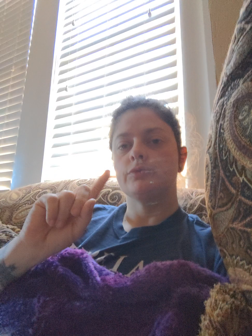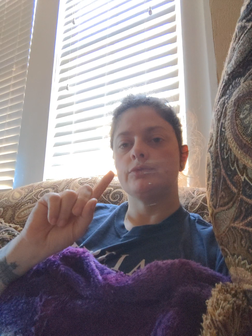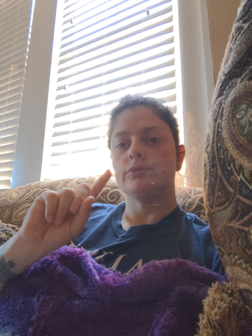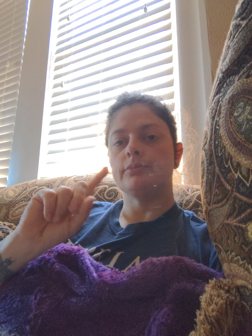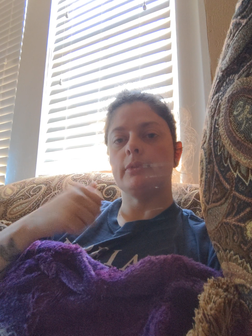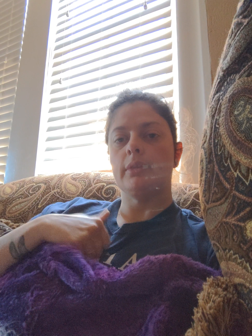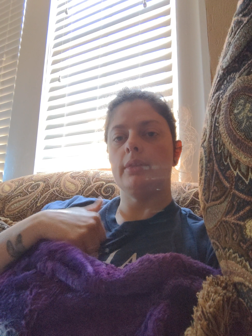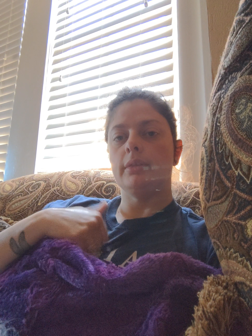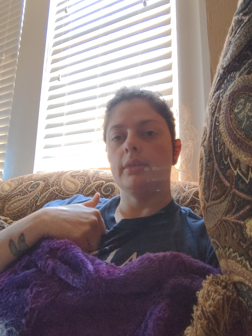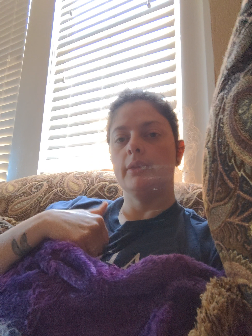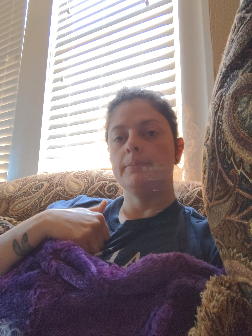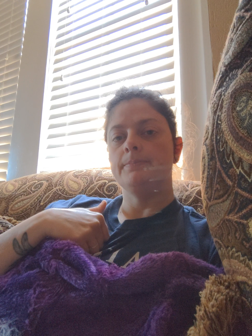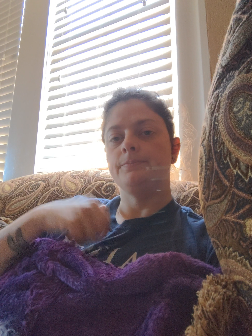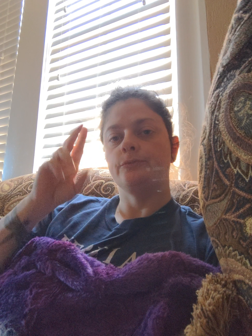bath